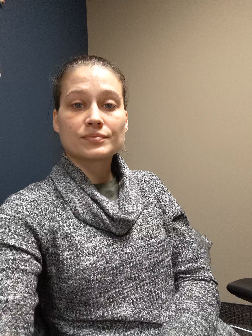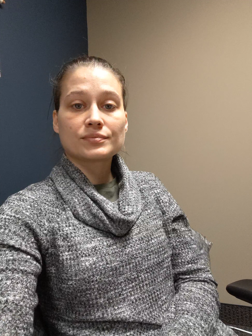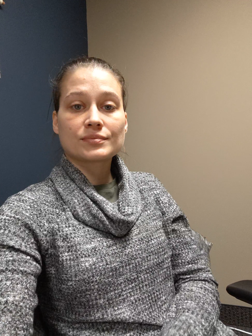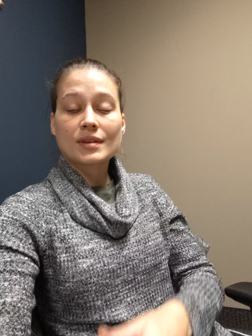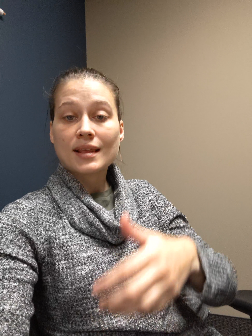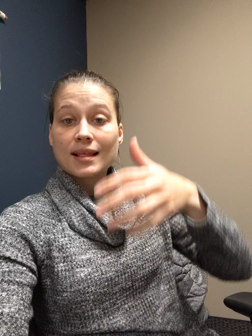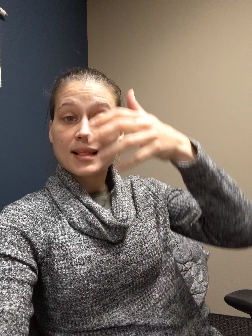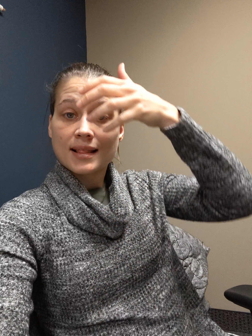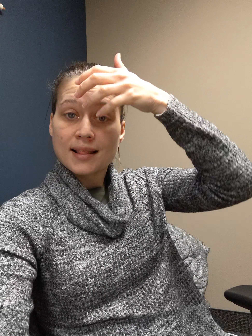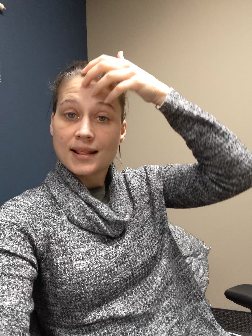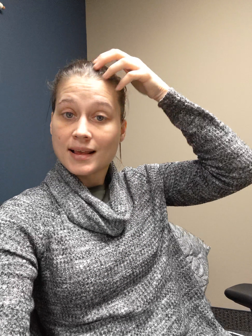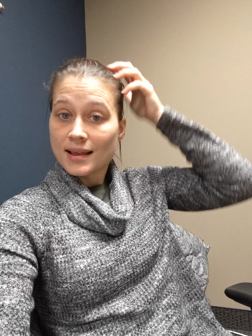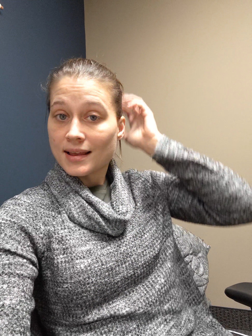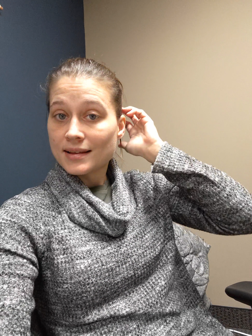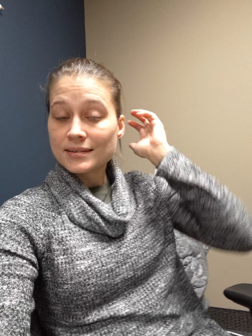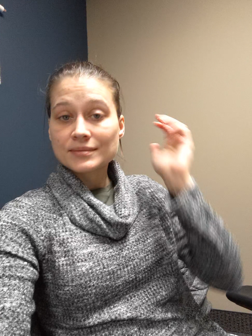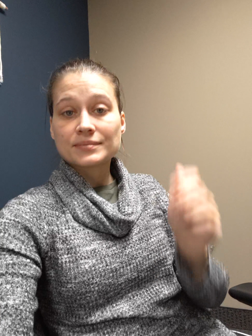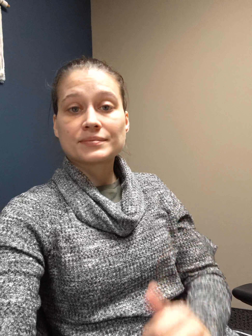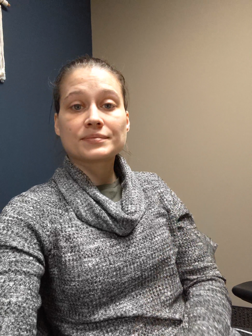lion